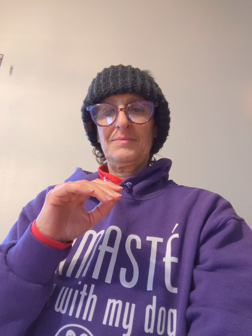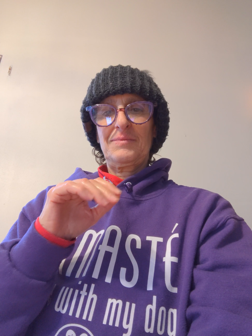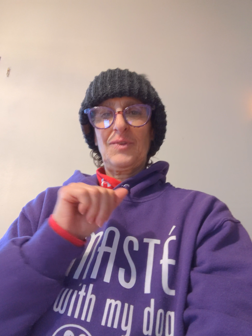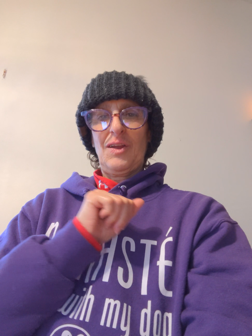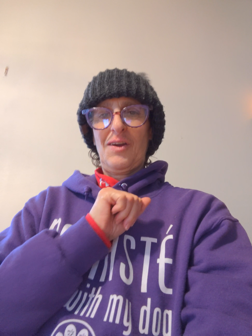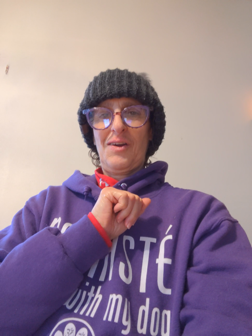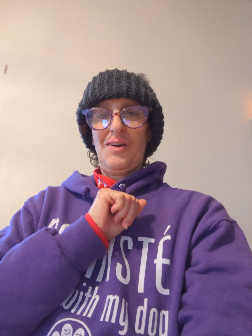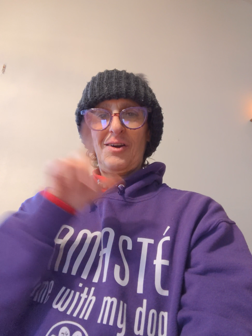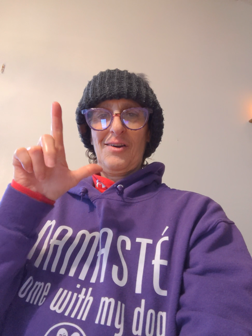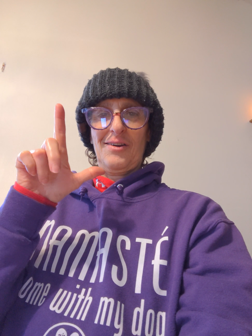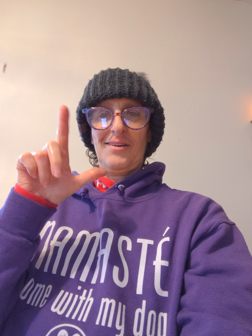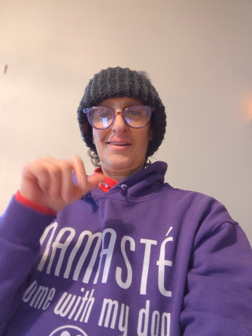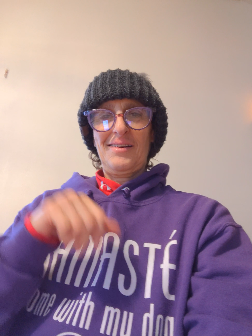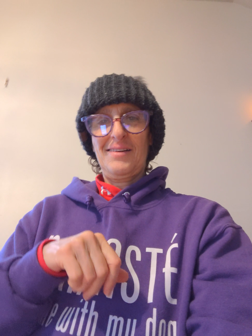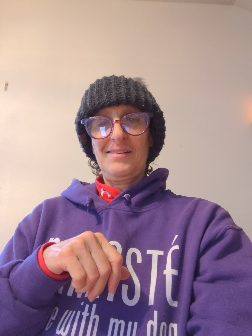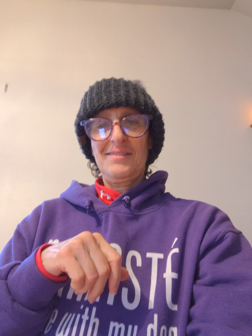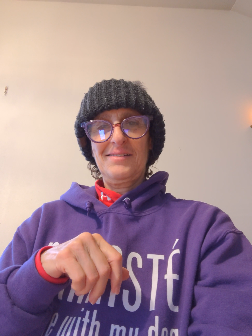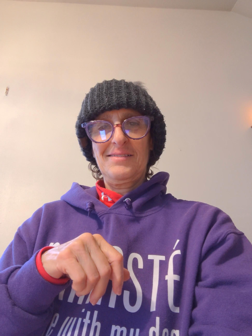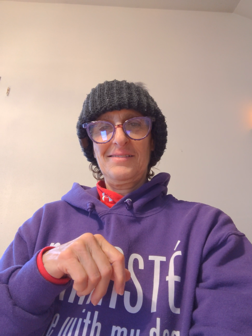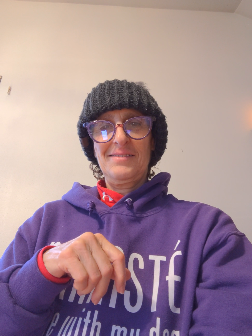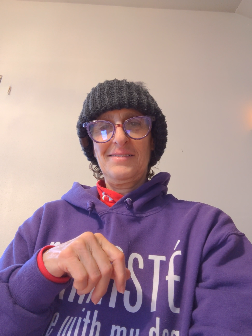all